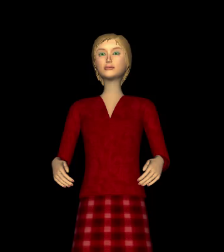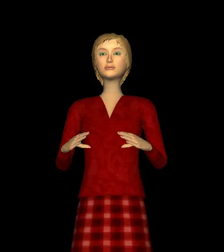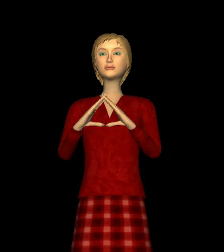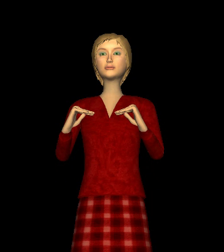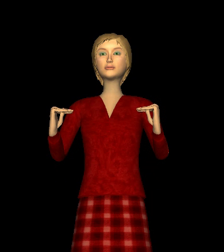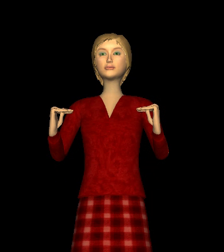هادئ